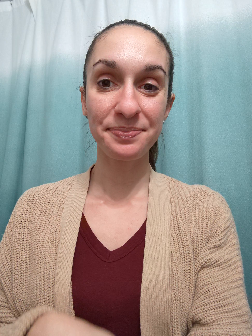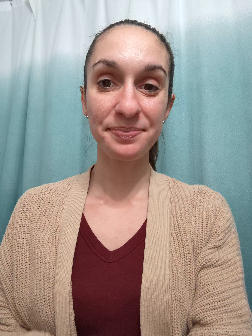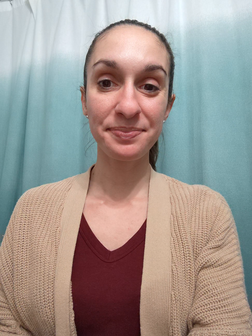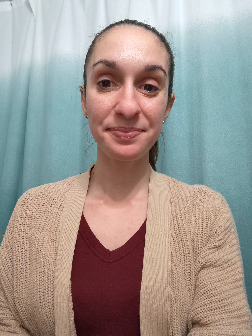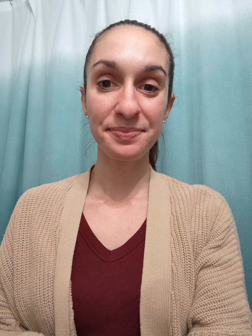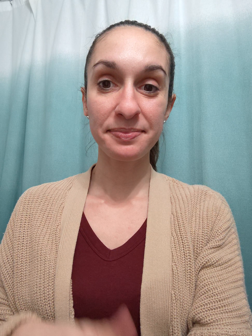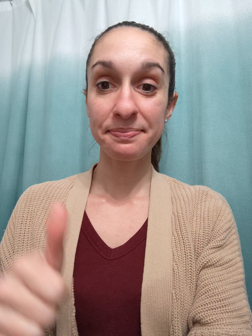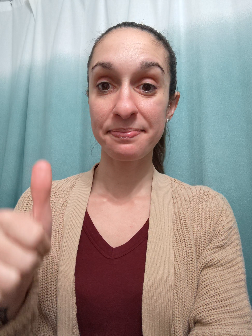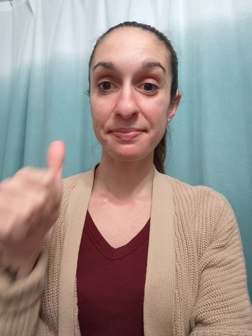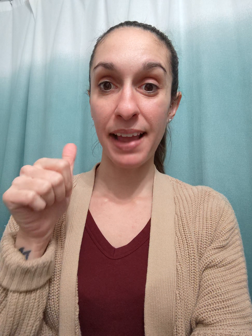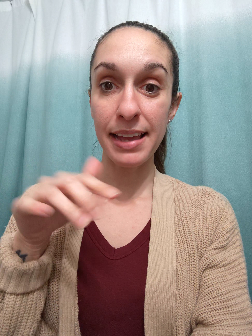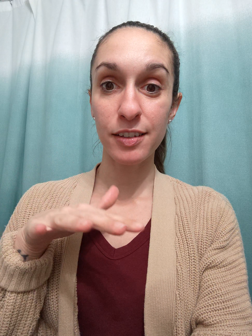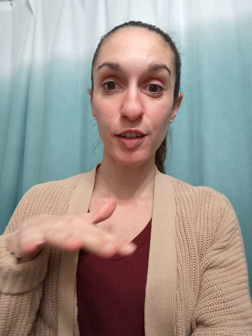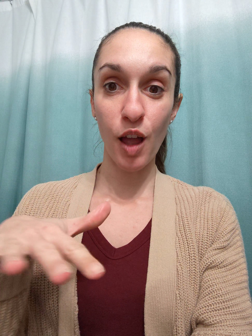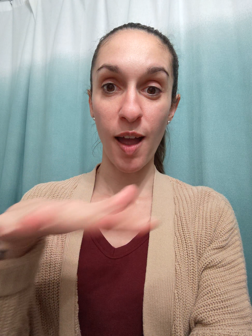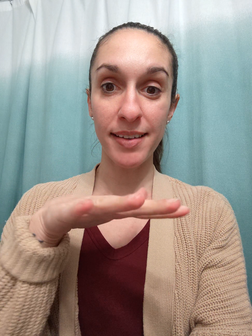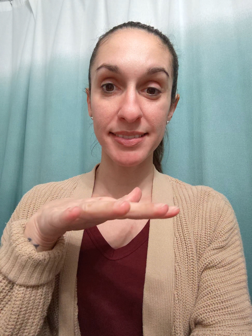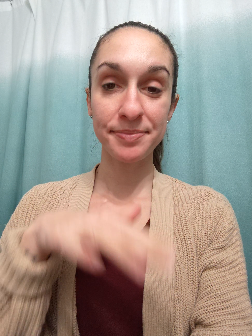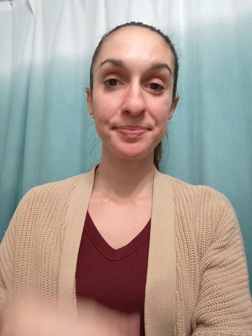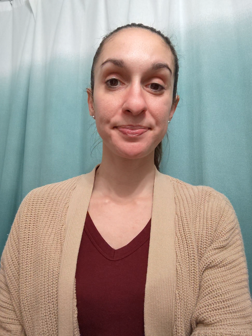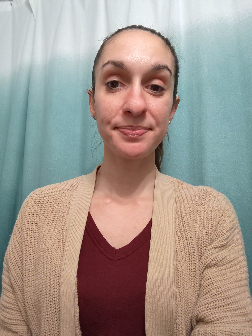backyard